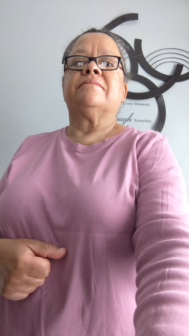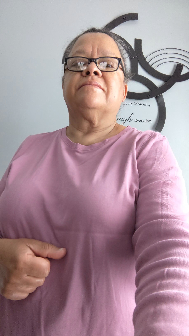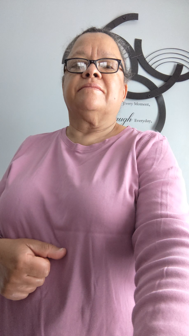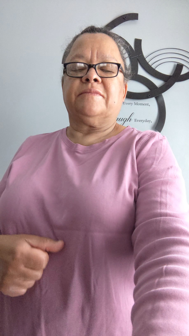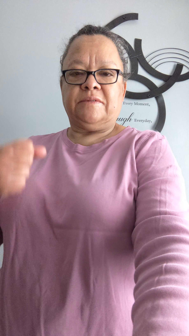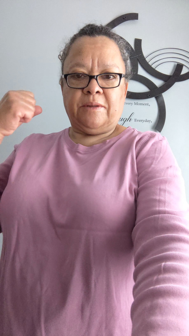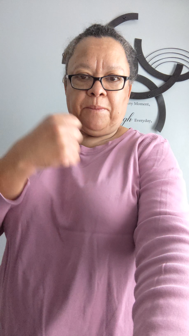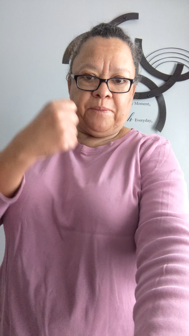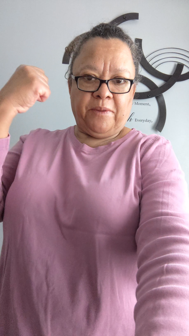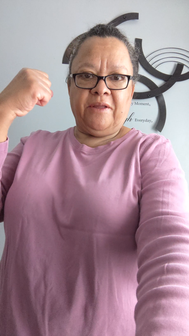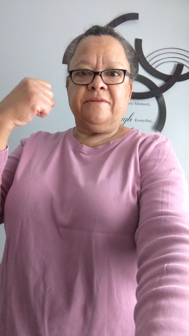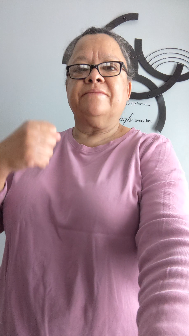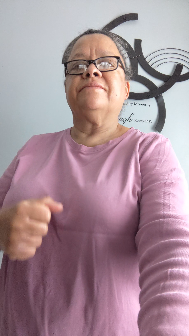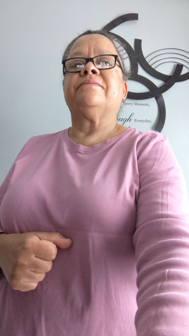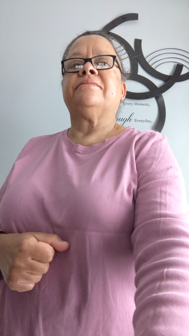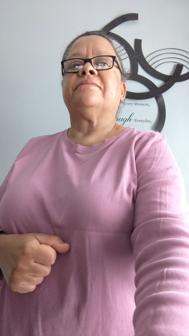hit